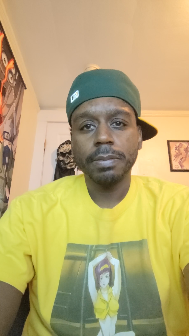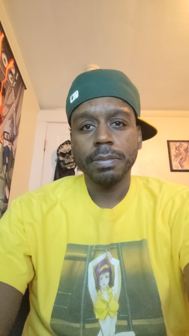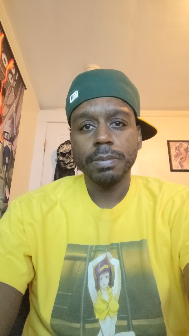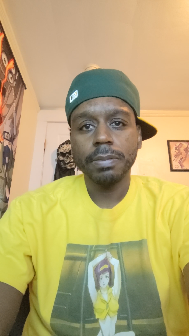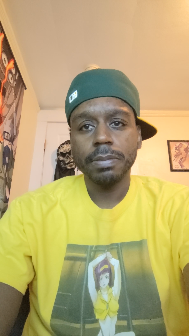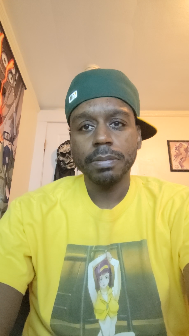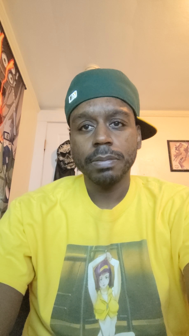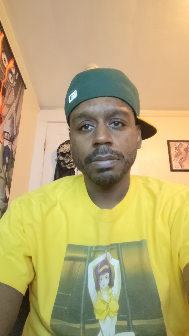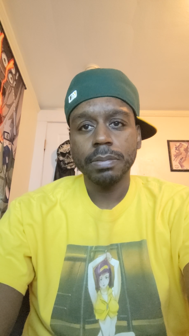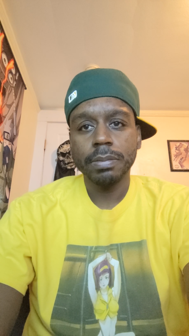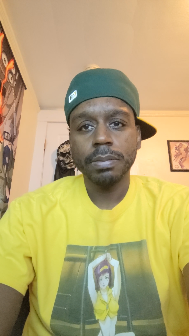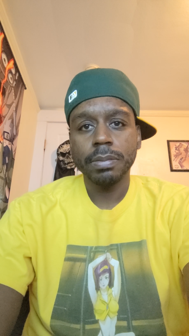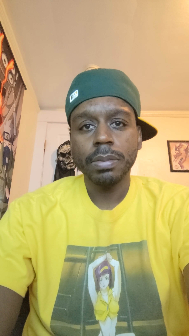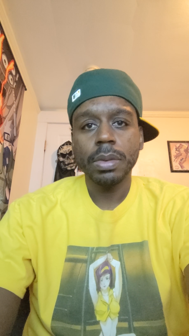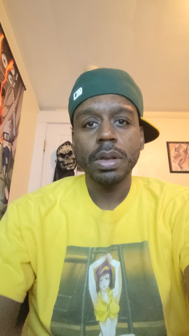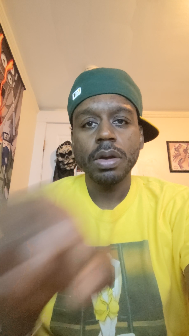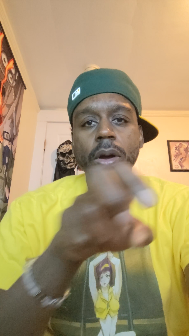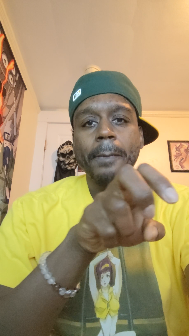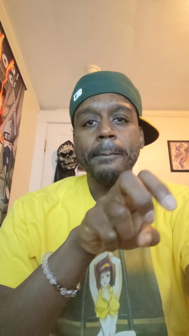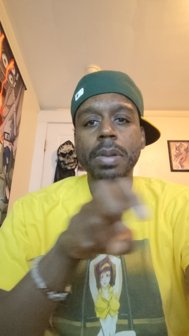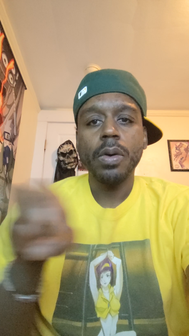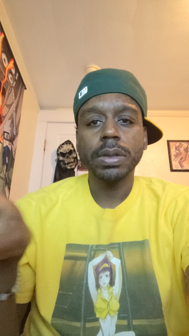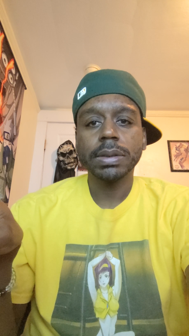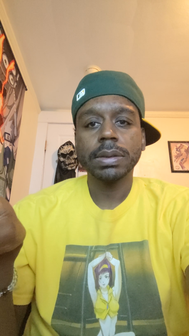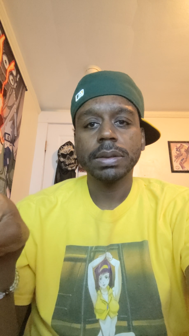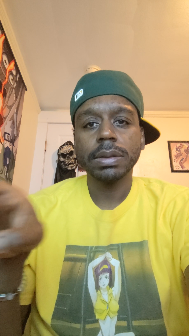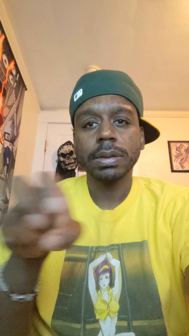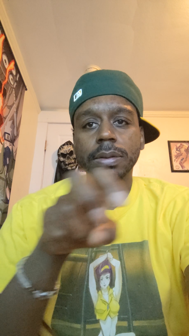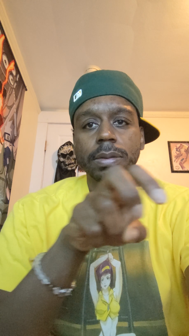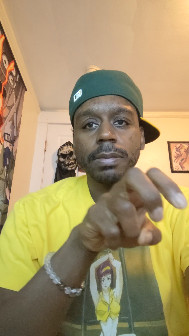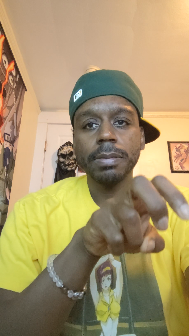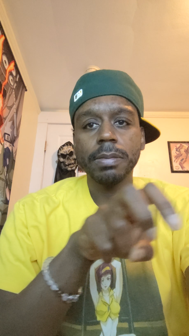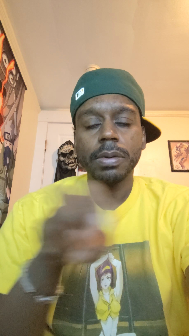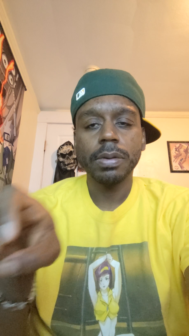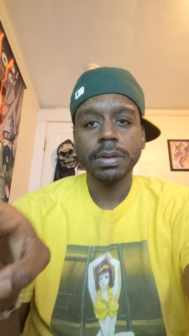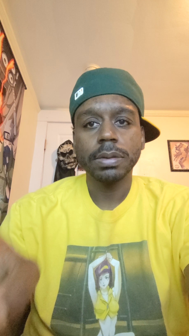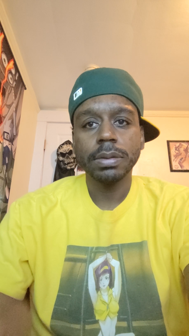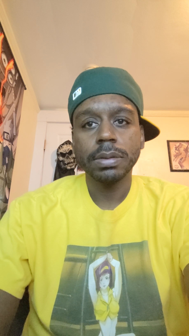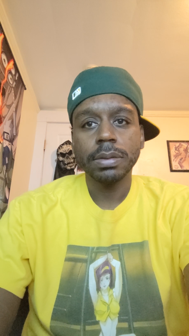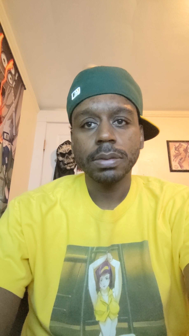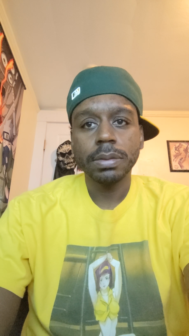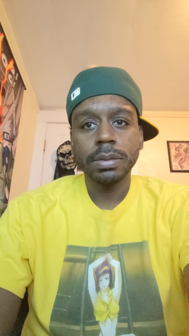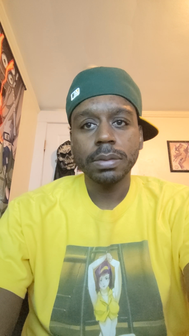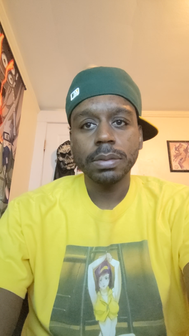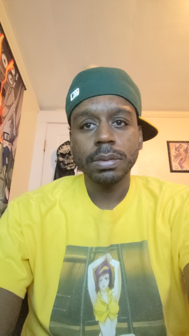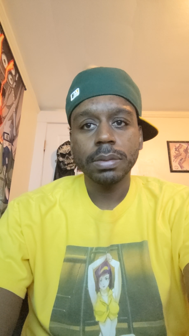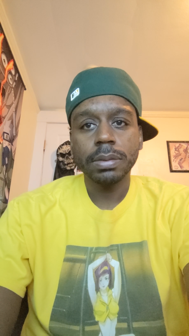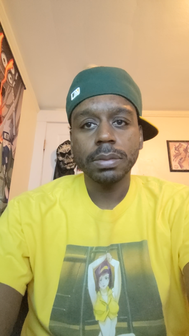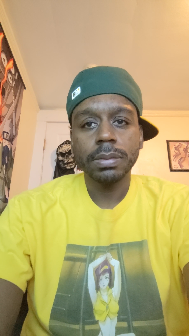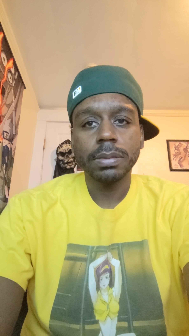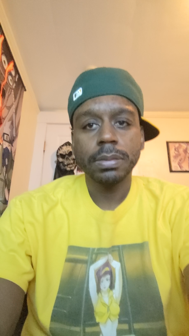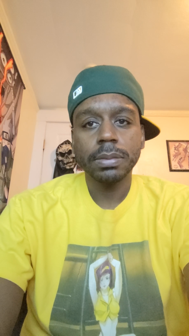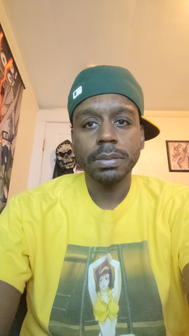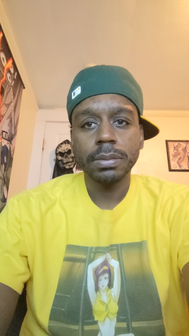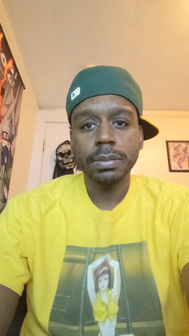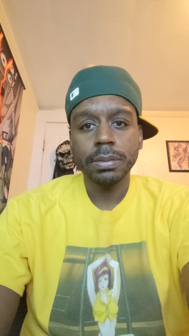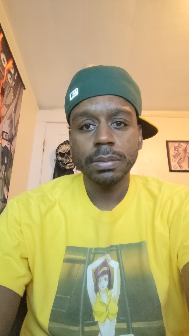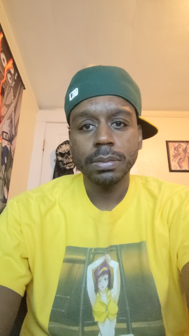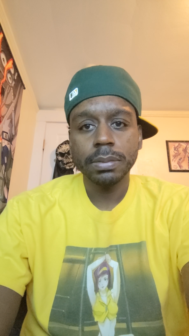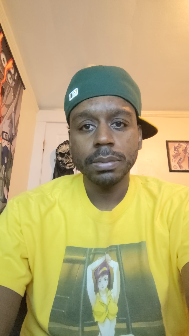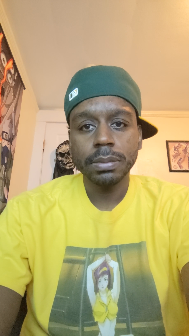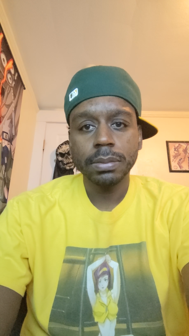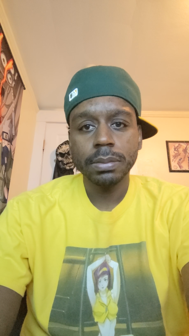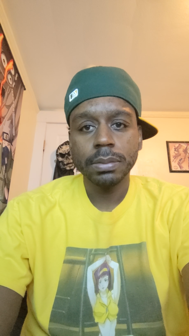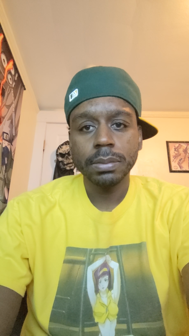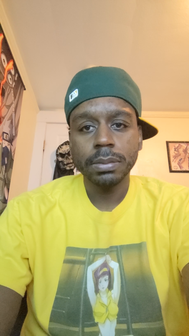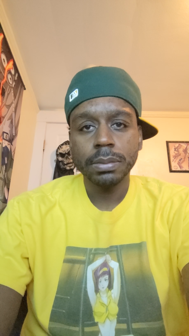porch